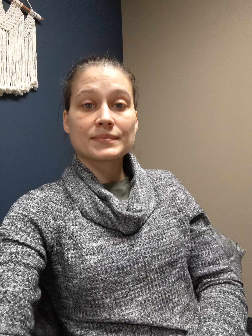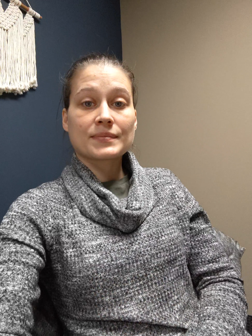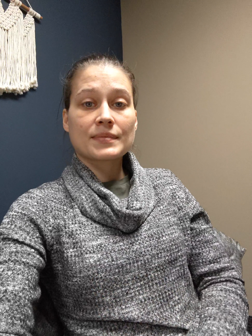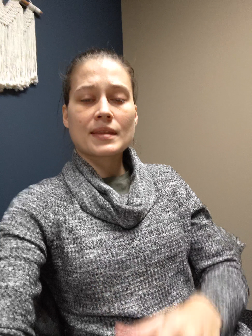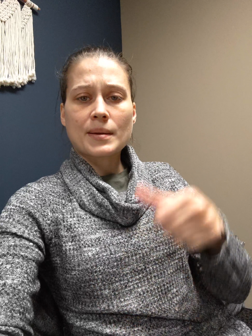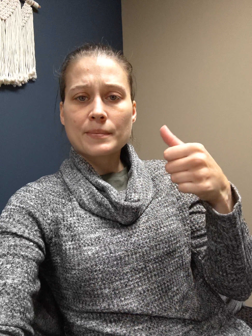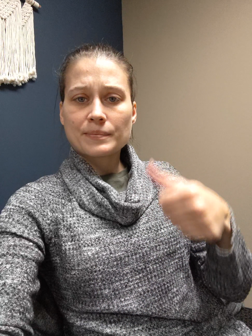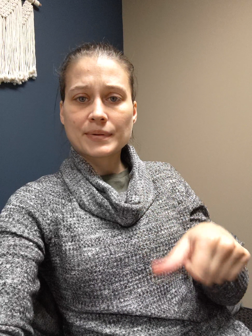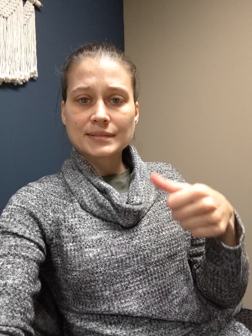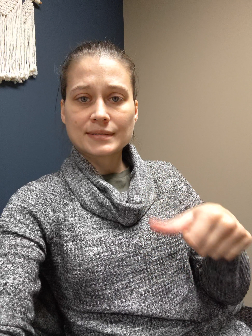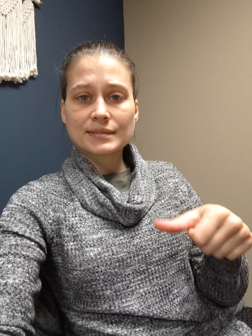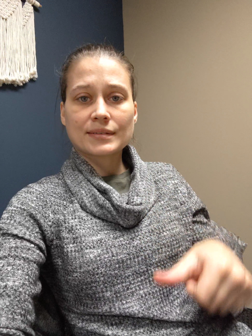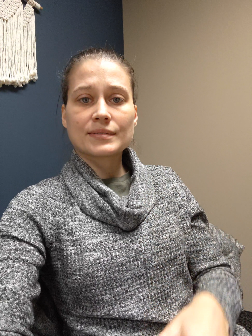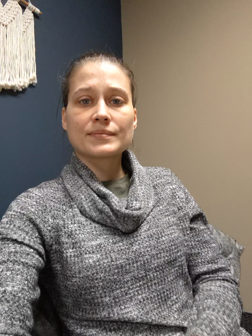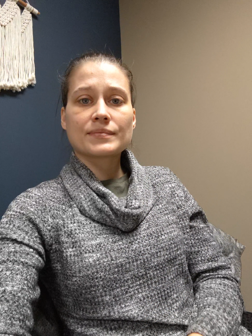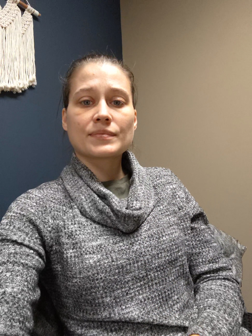puzzle